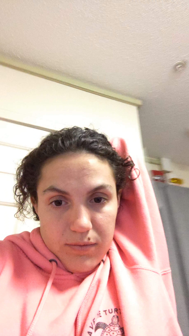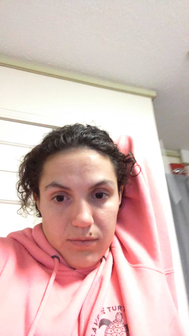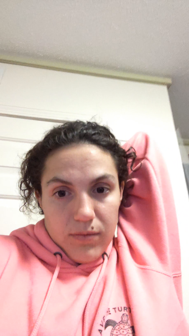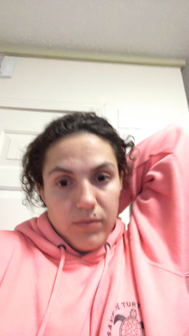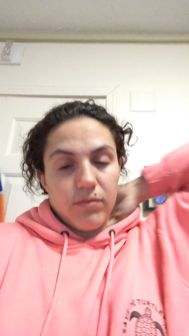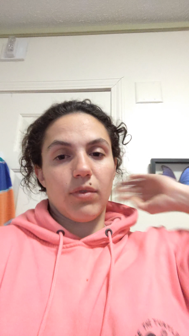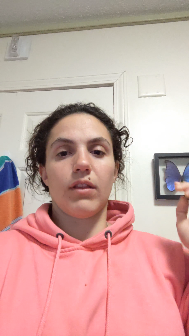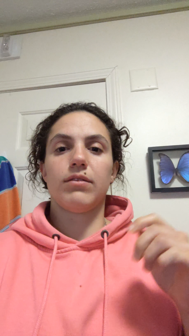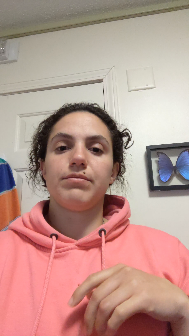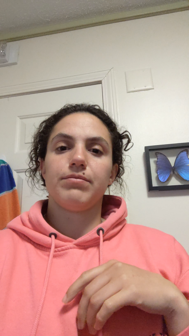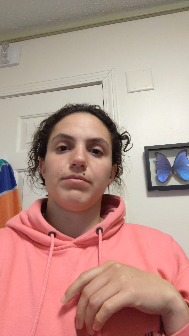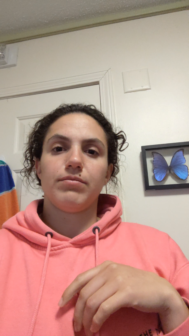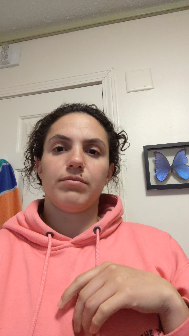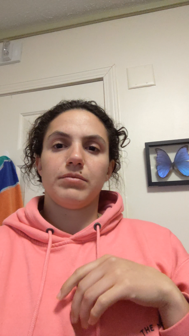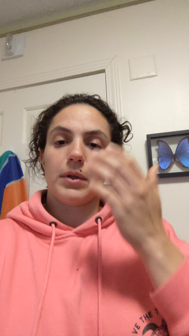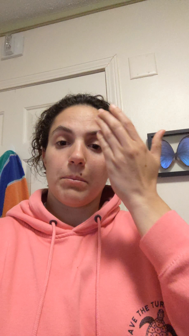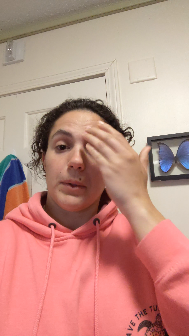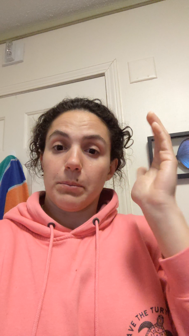peekaboo